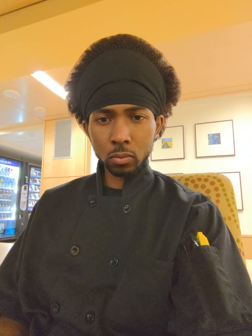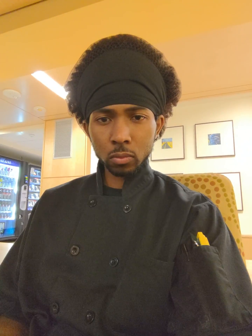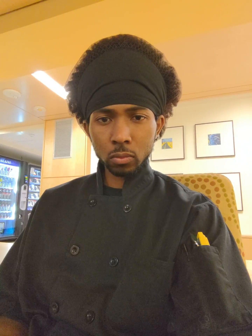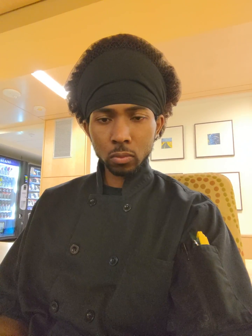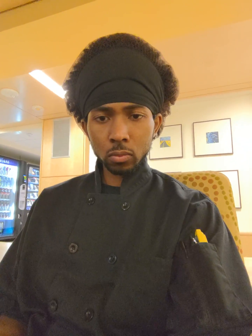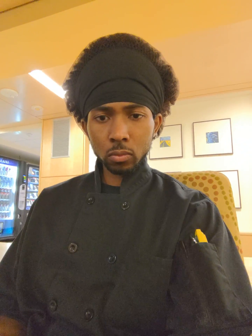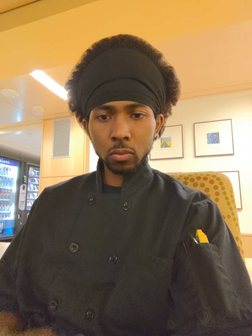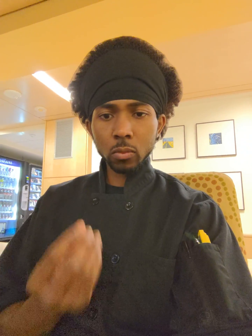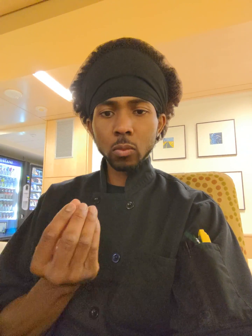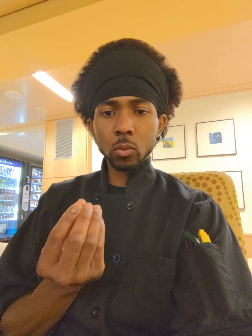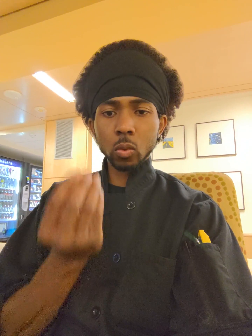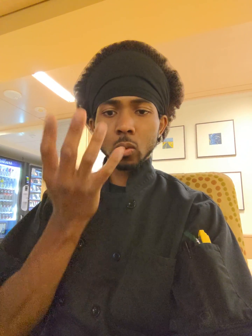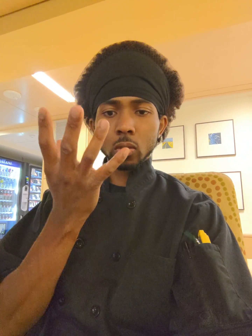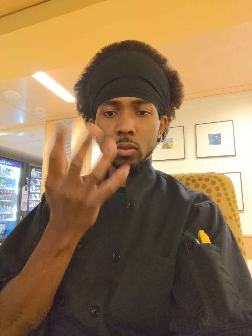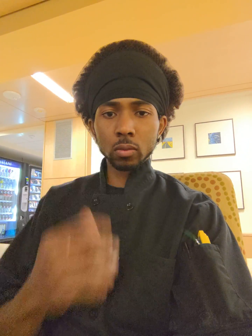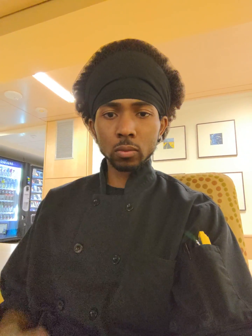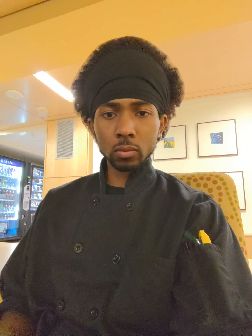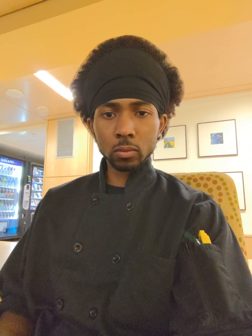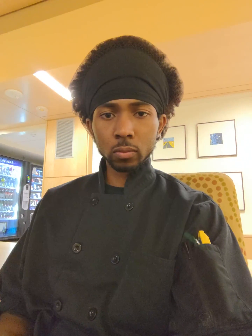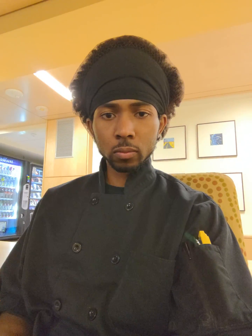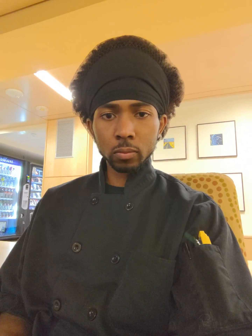plants